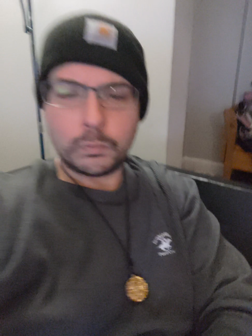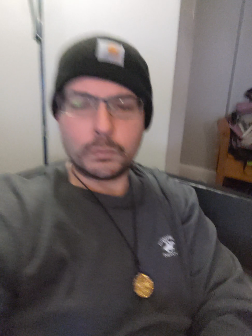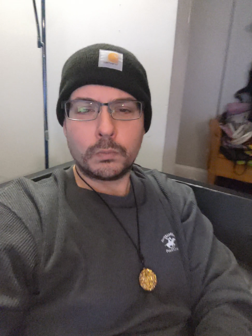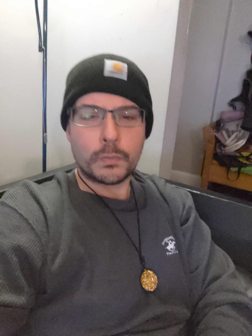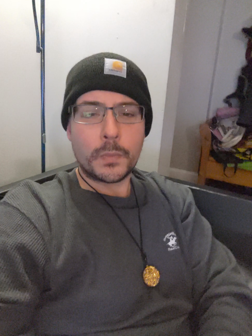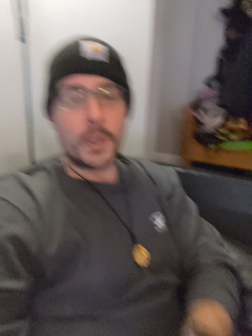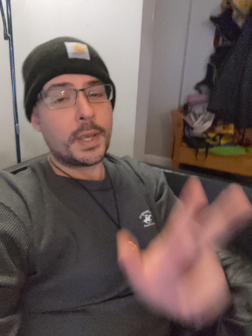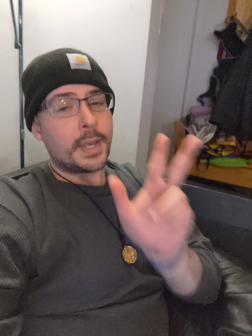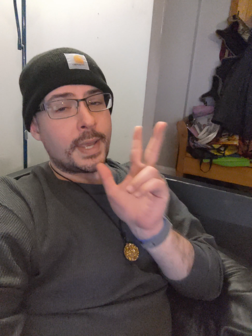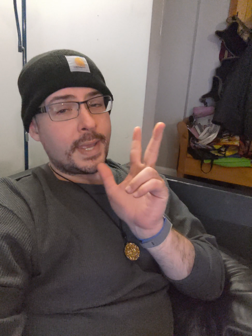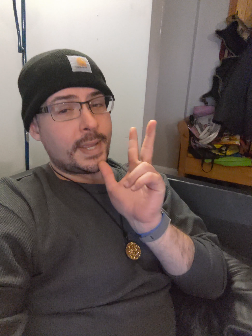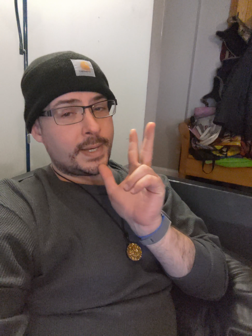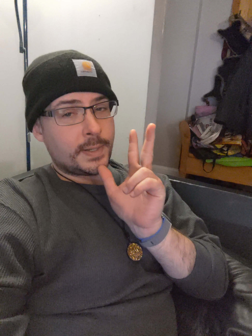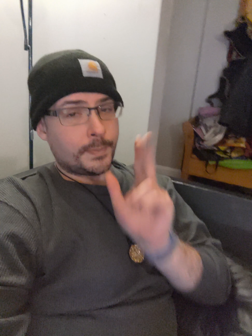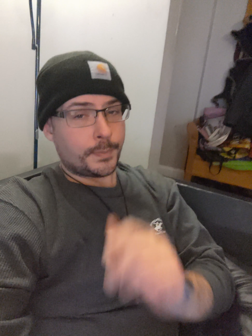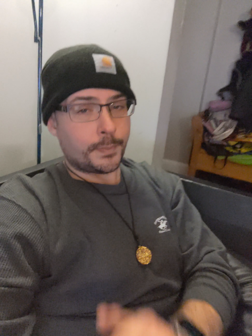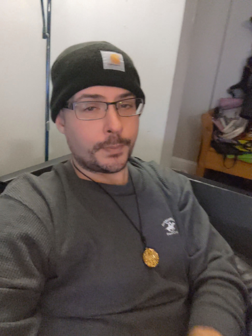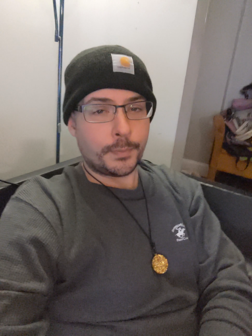hen